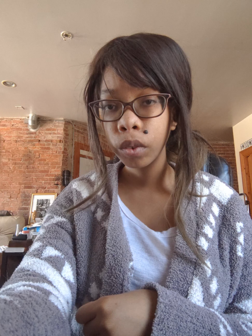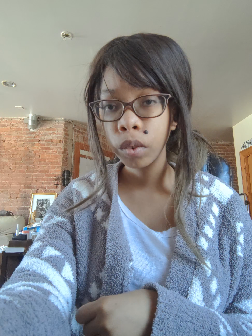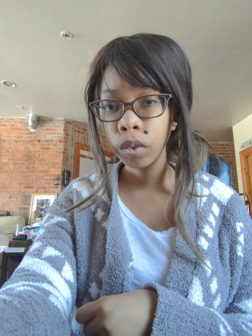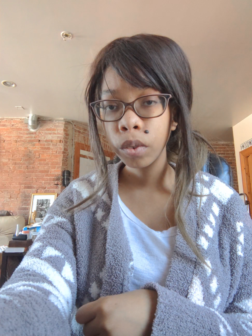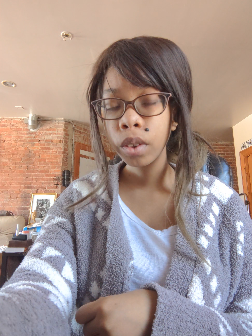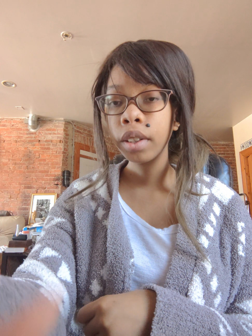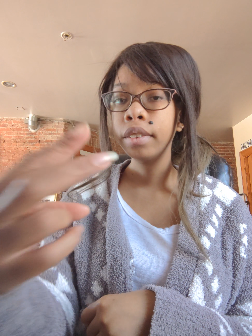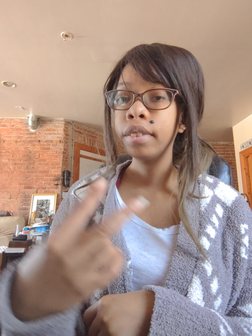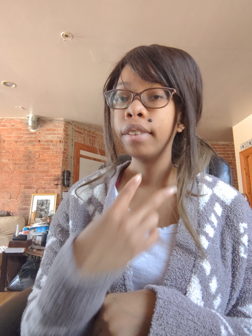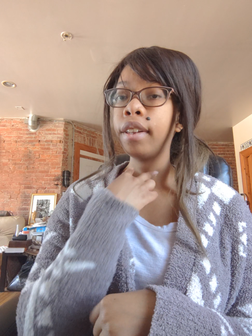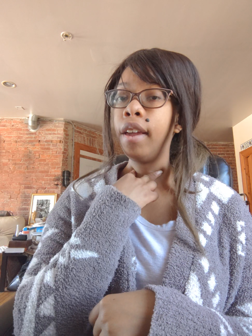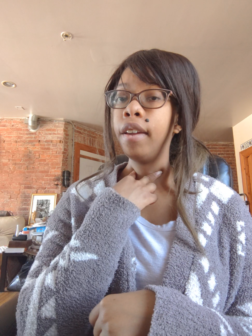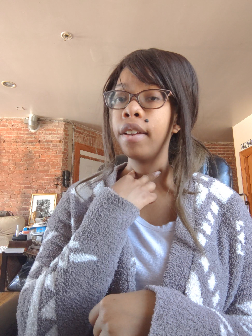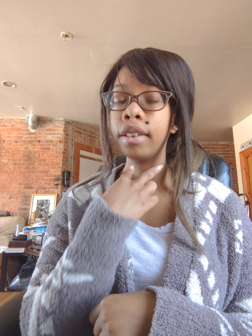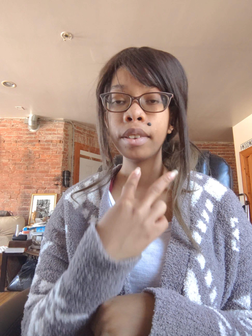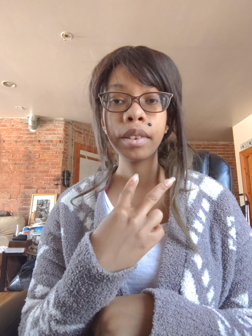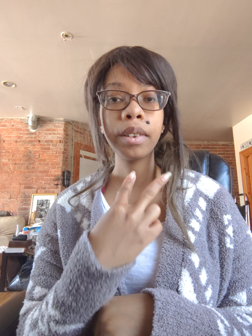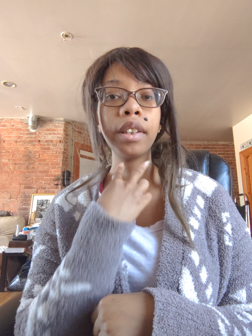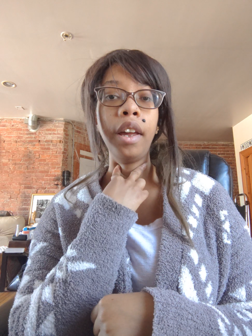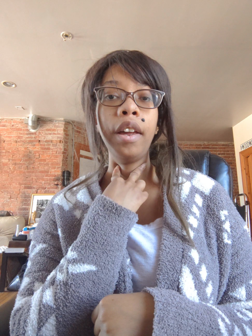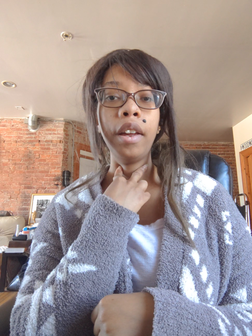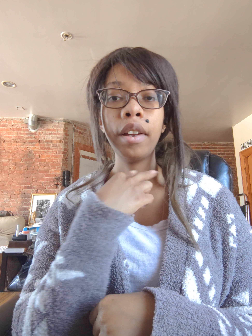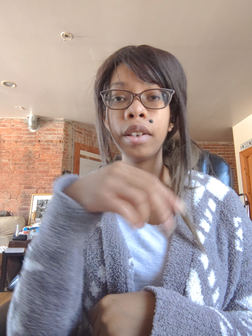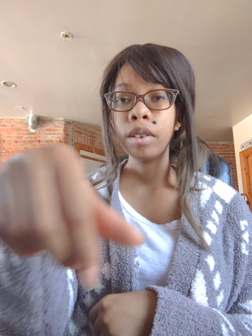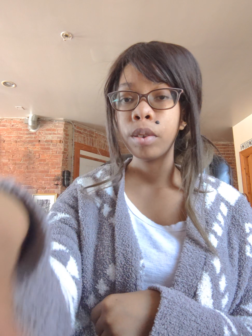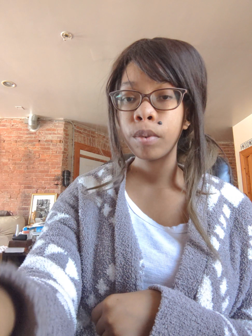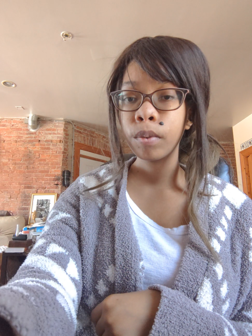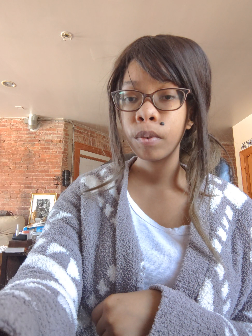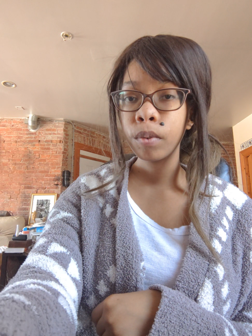stuck